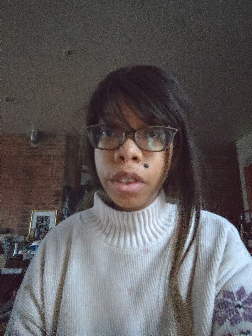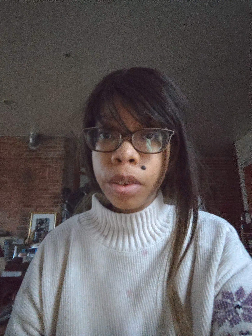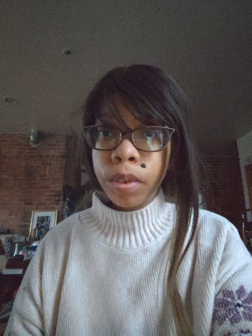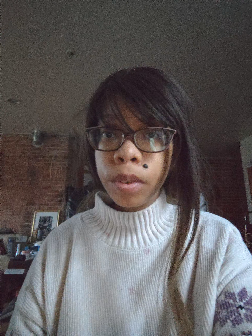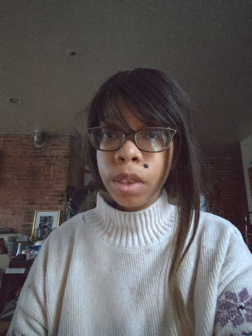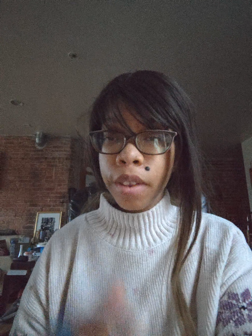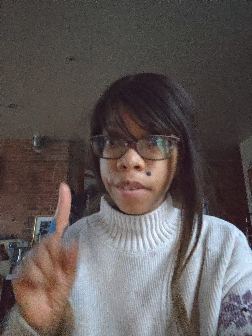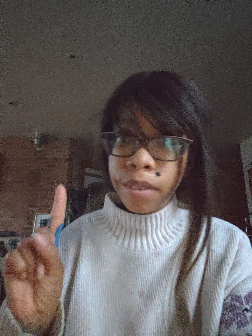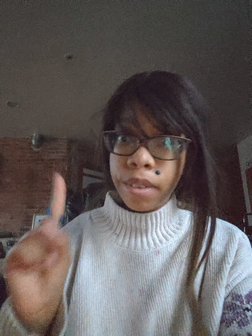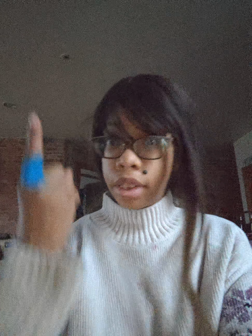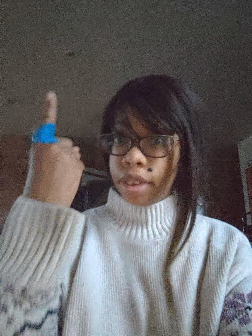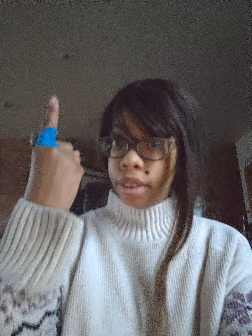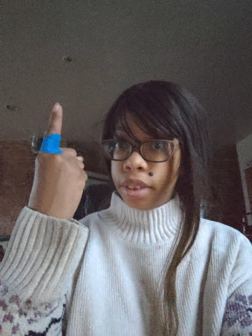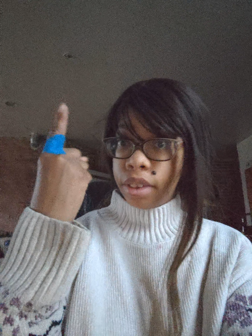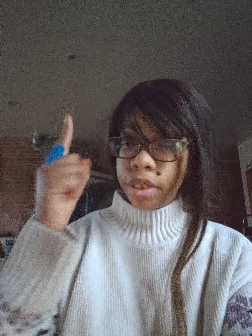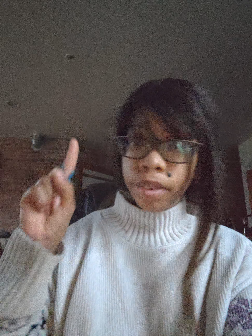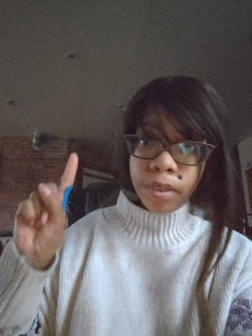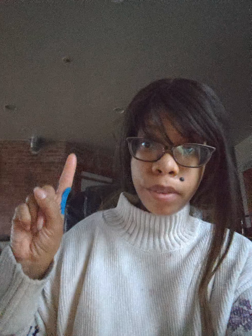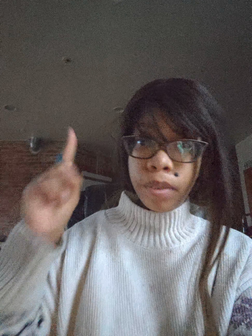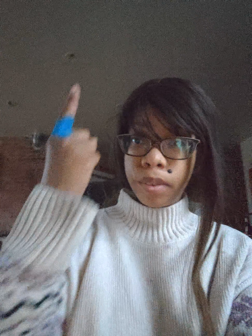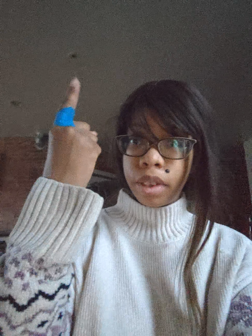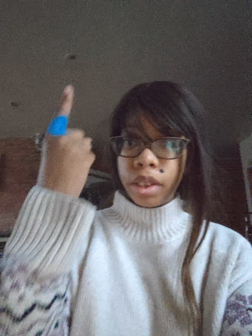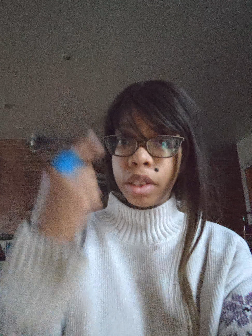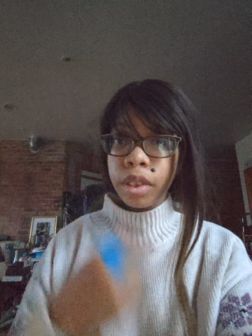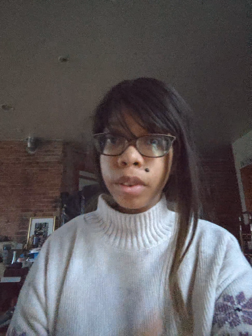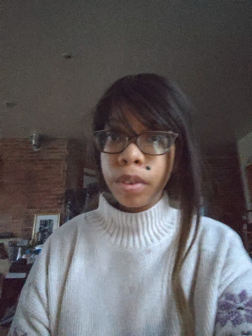first